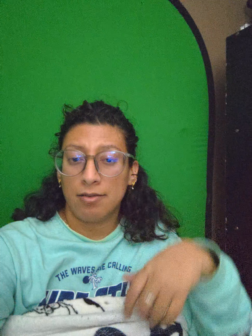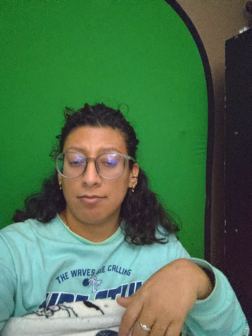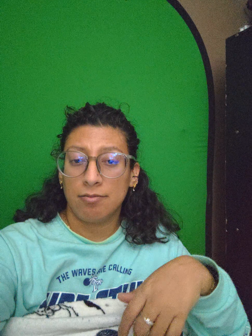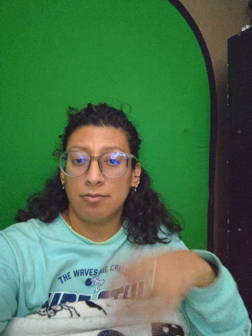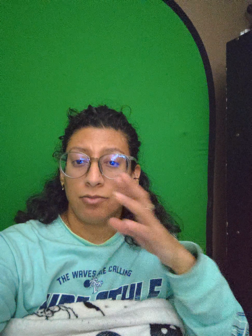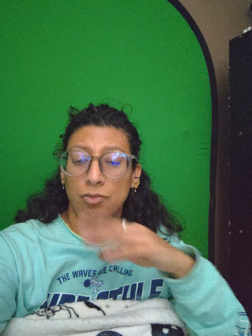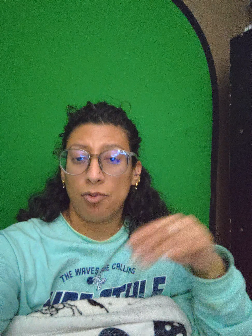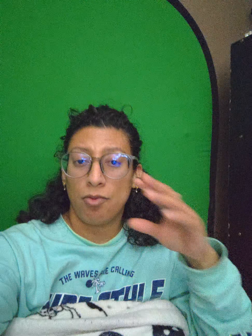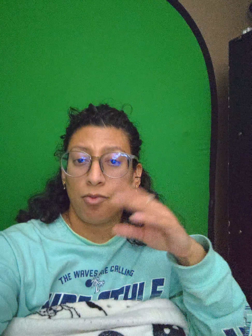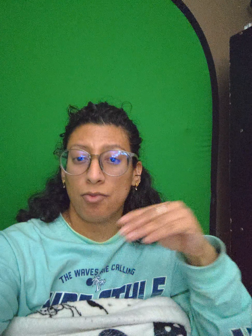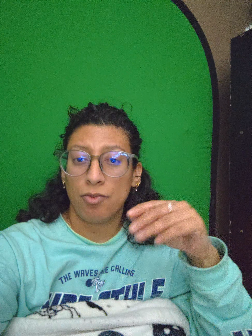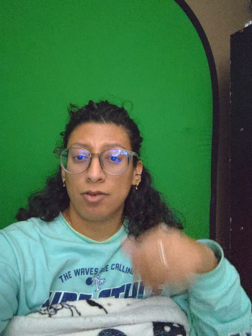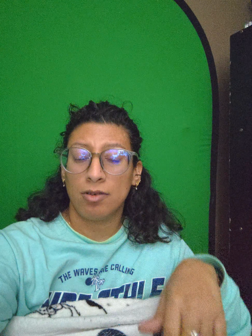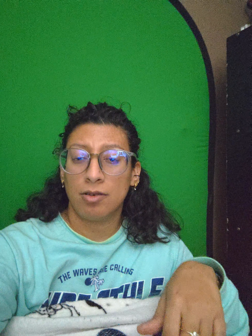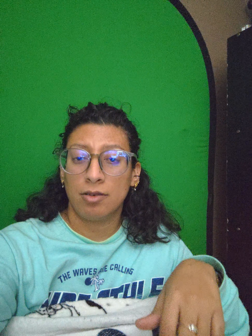story